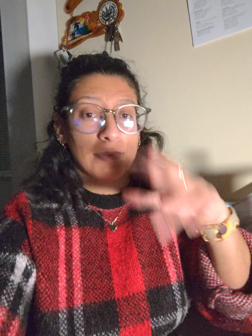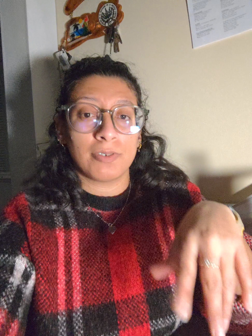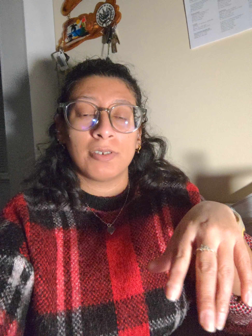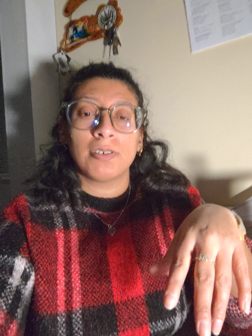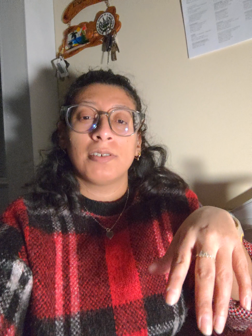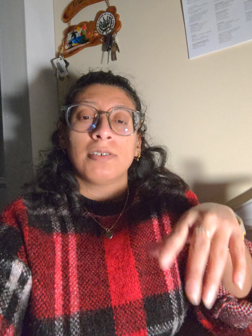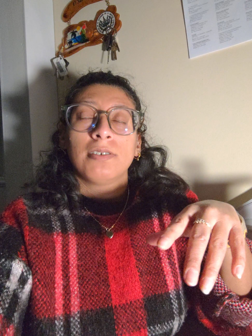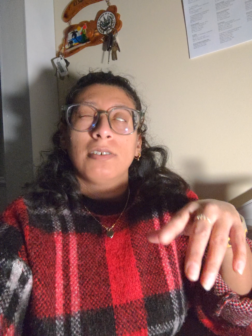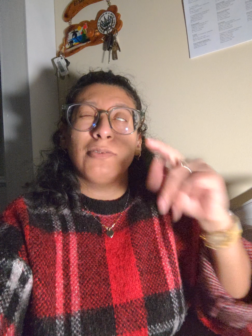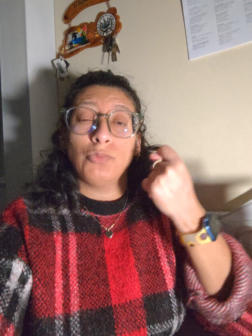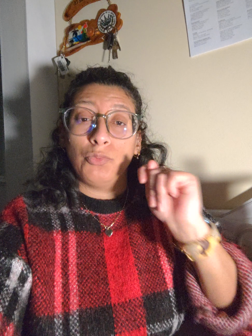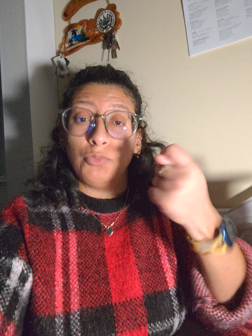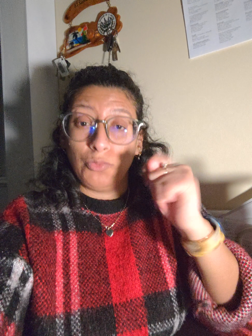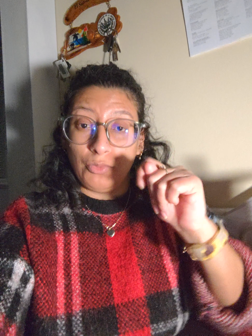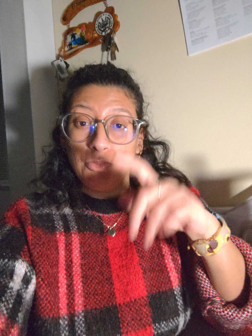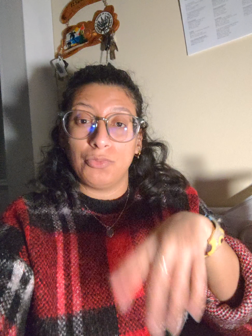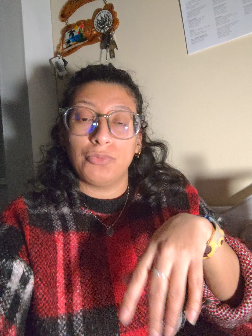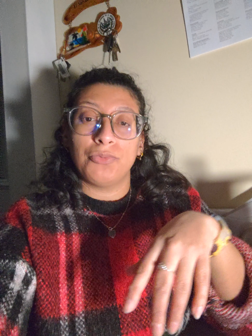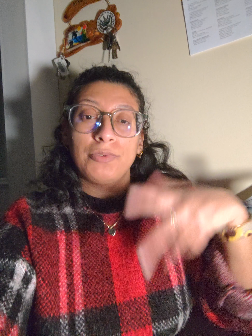toy